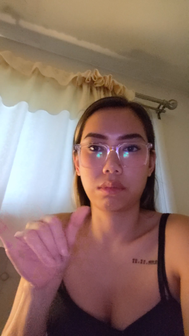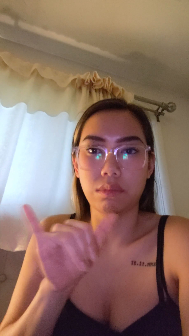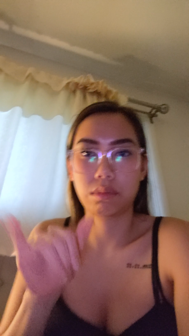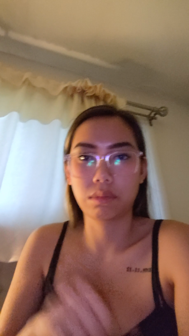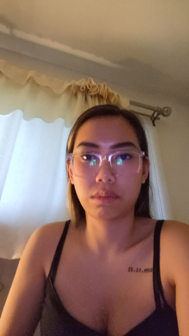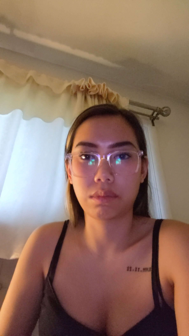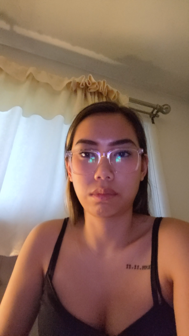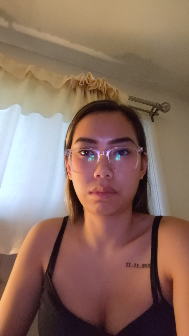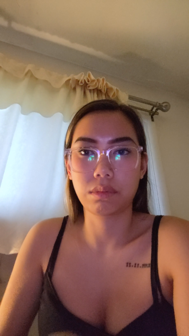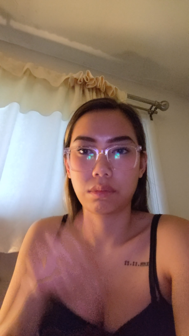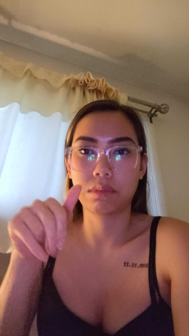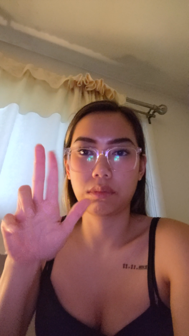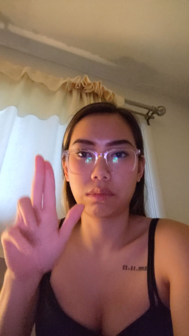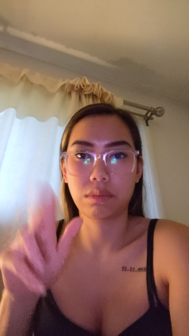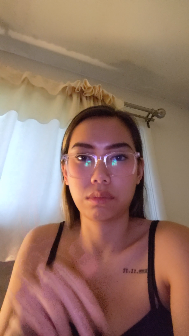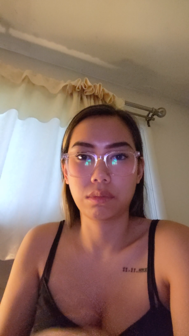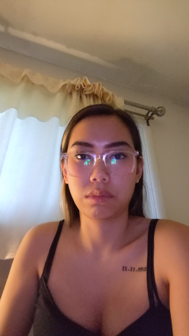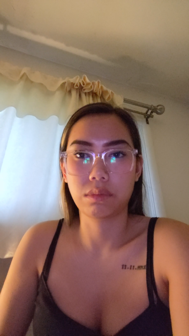lick